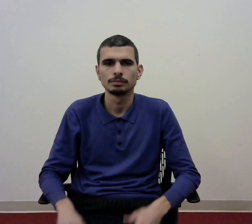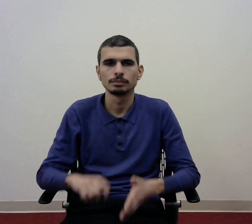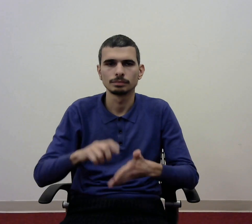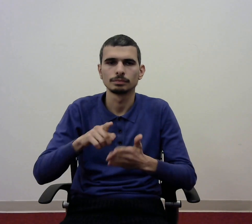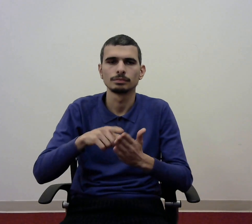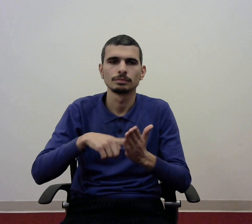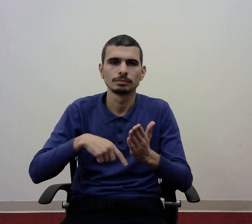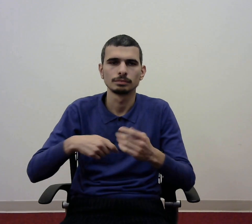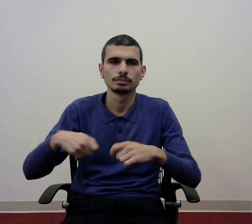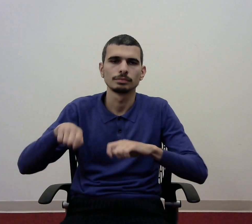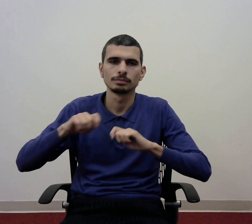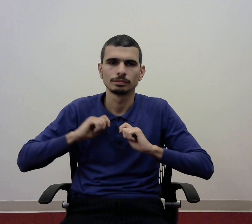etibarnamə